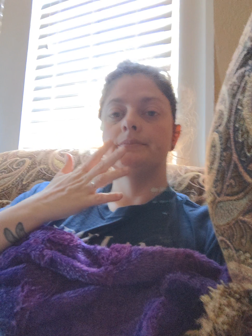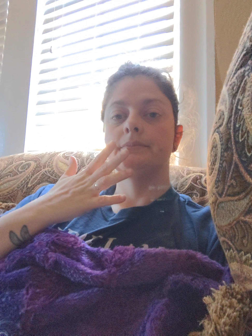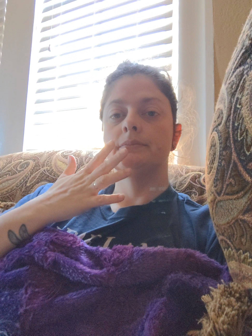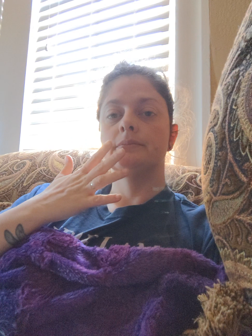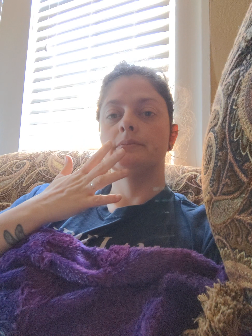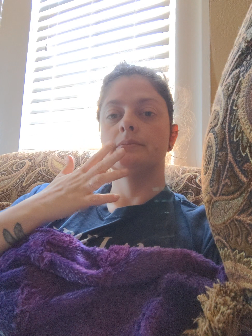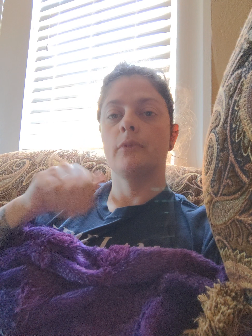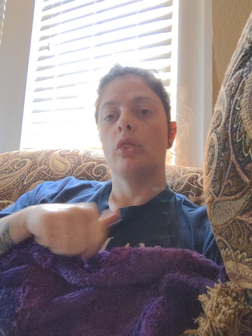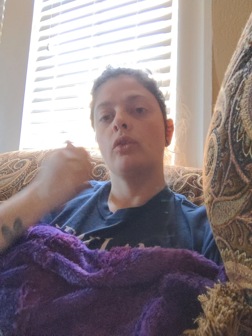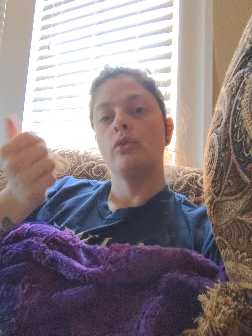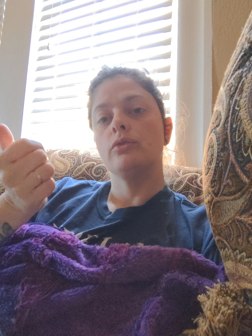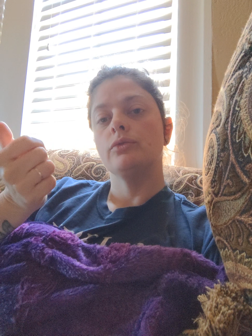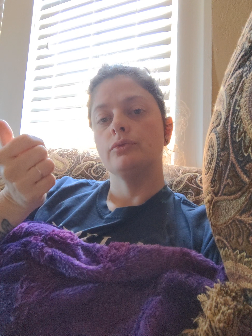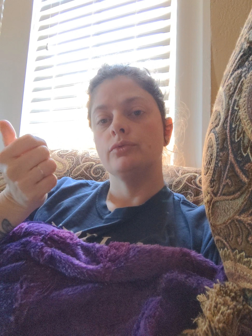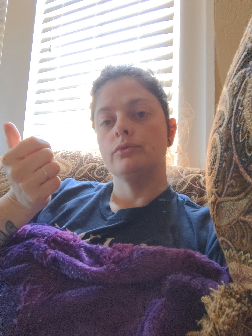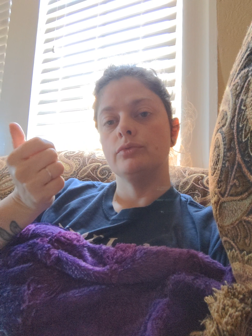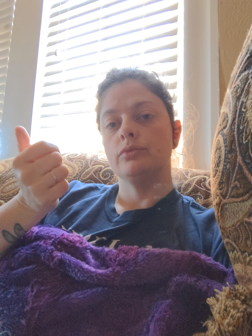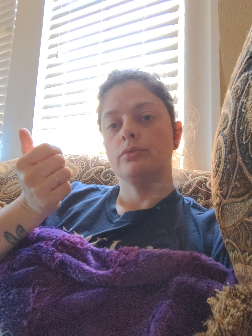another